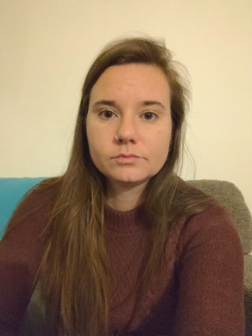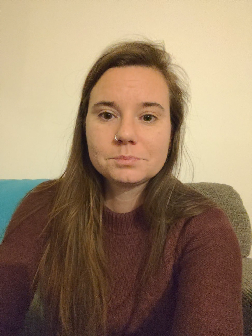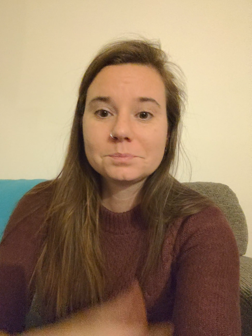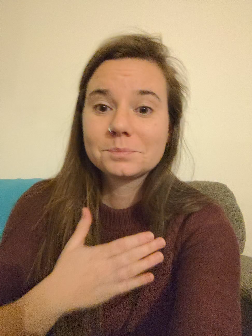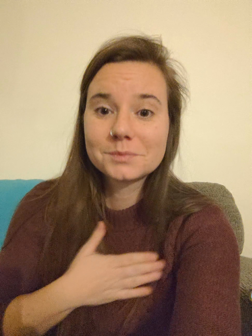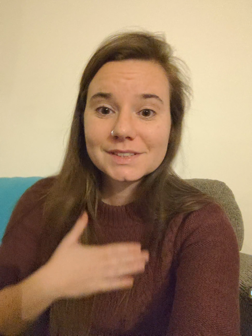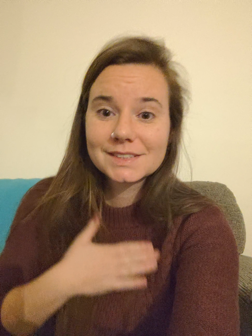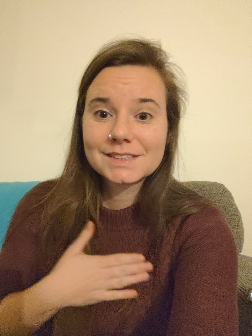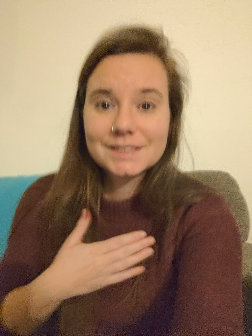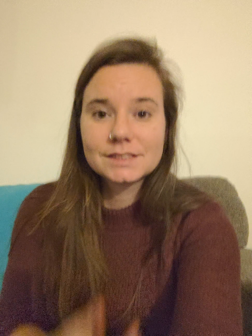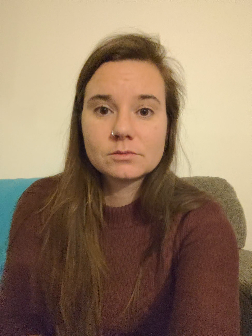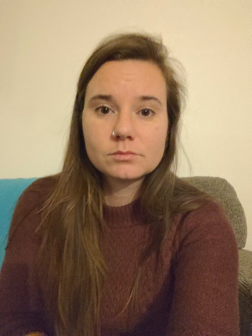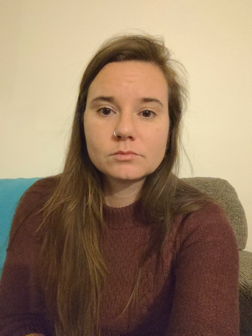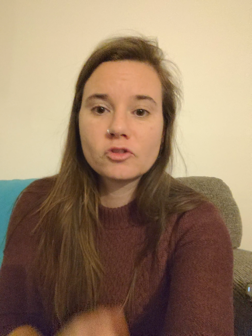please